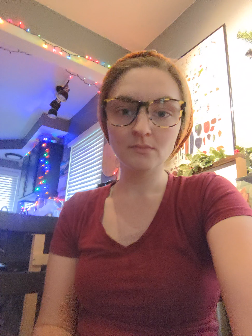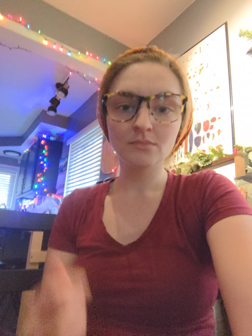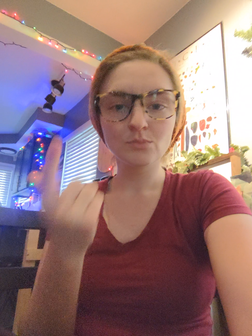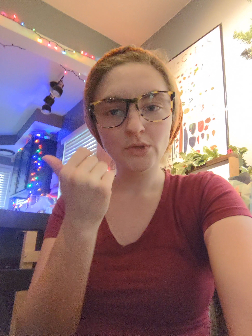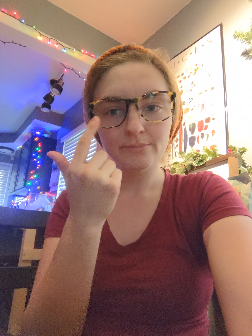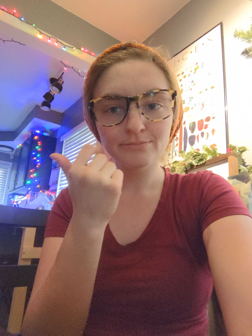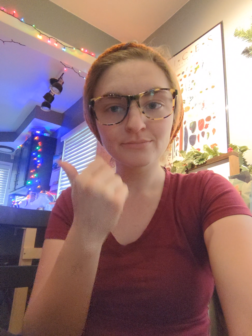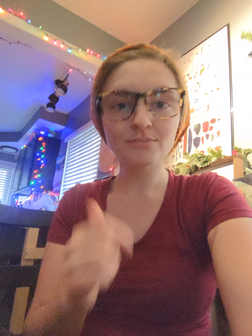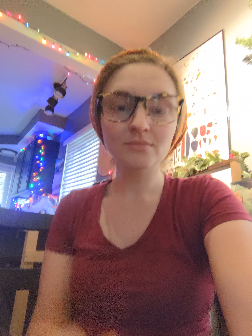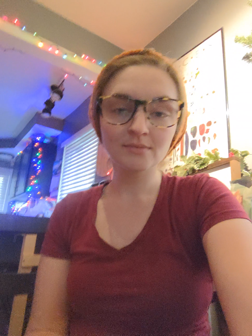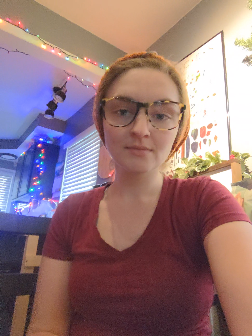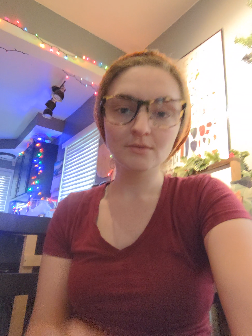cry